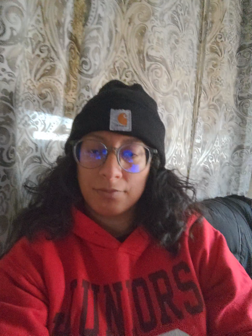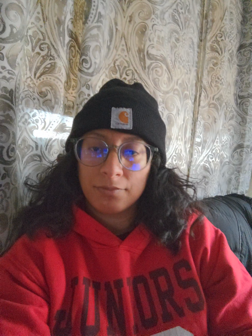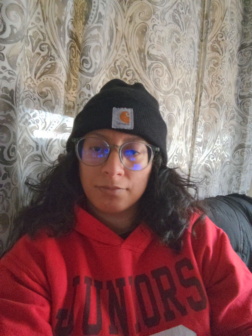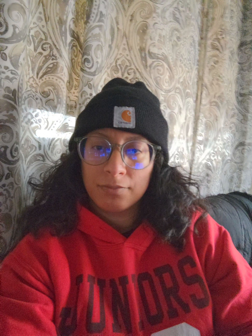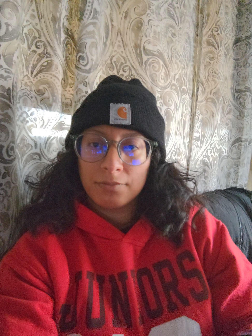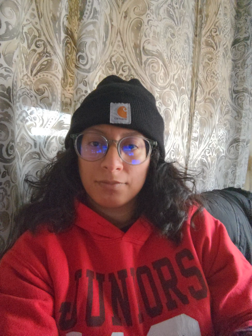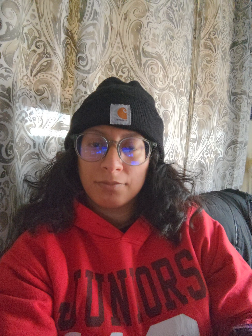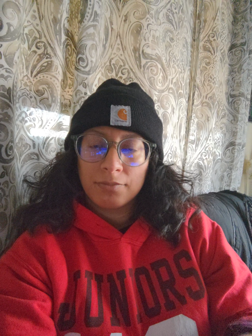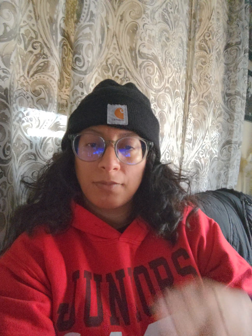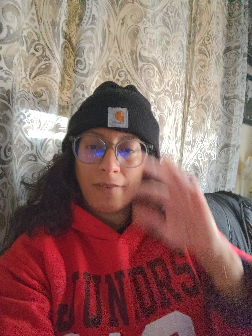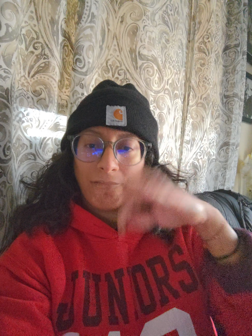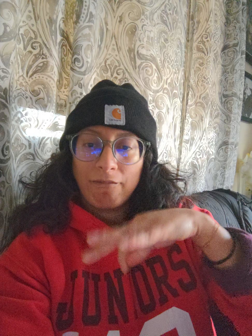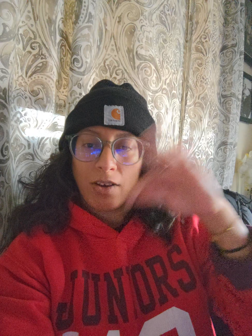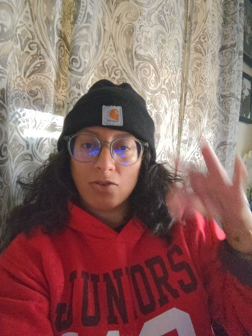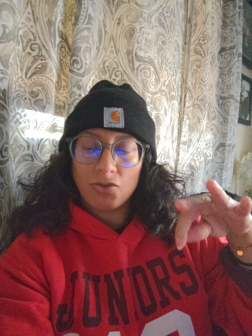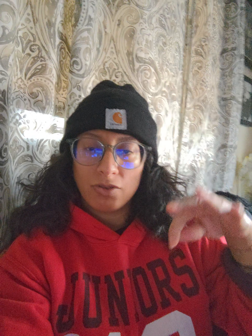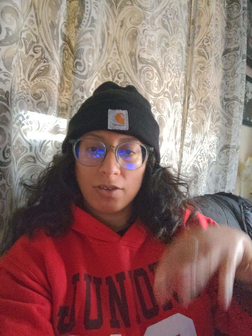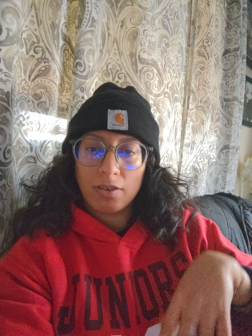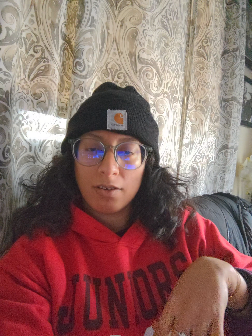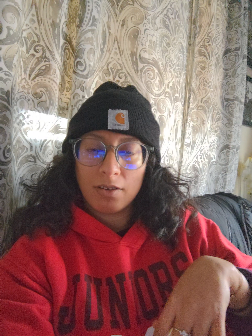french fries